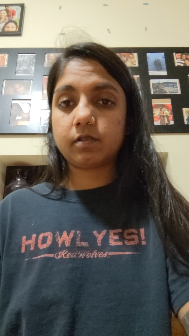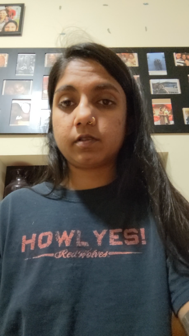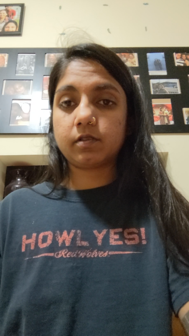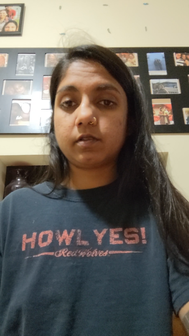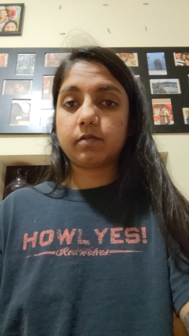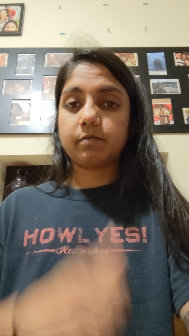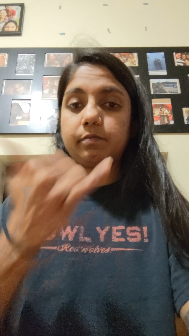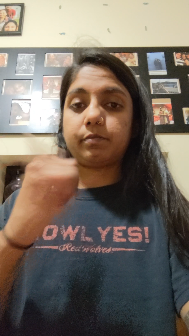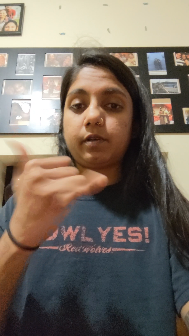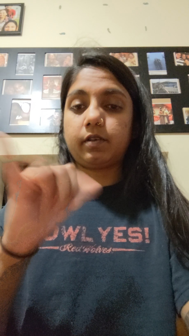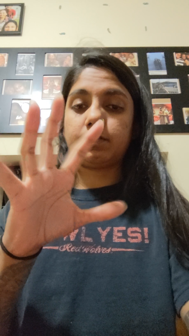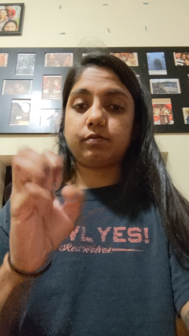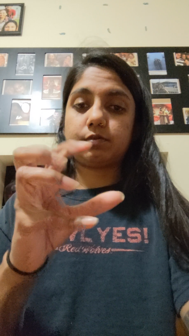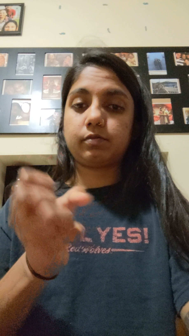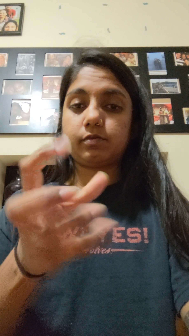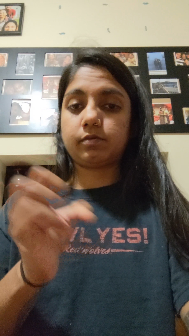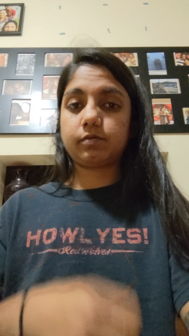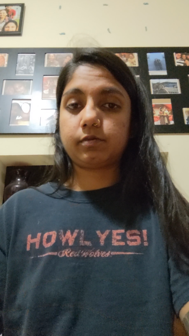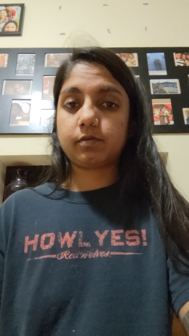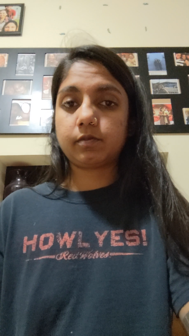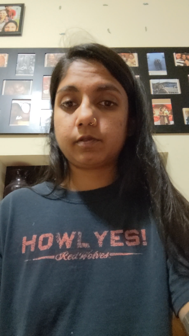play dough